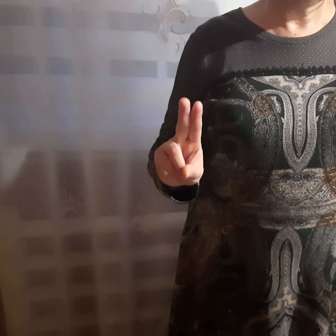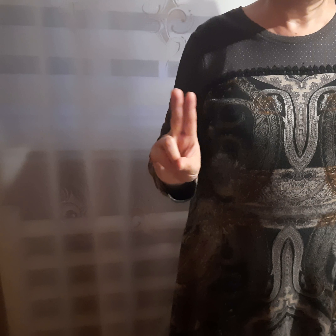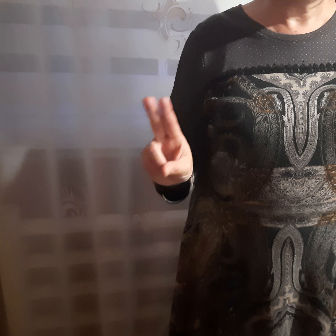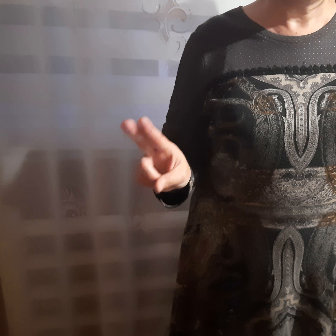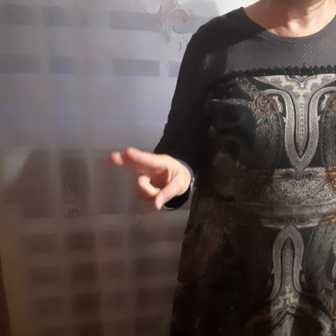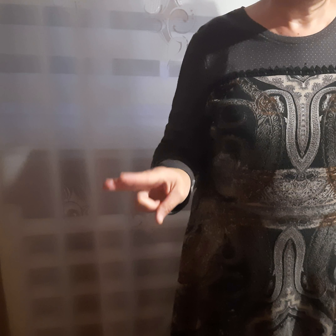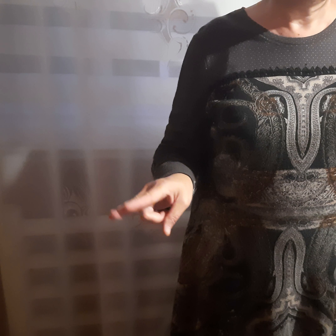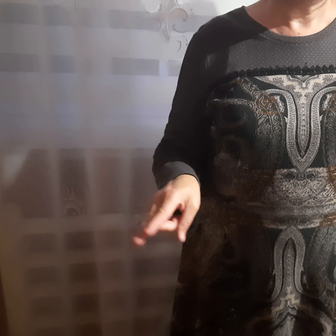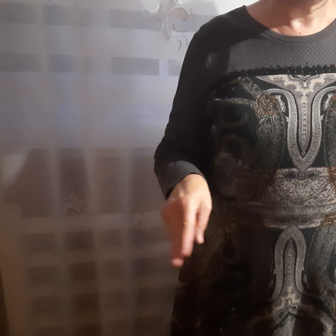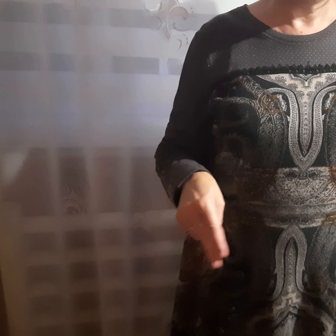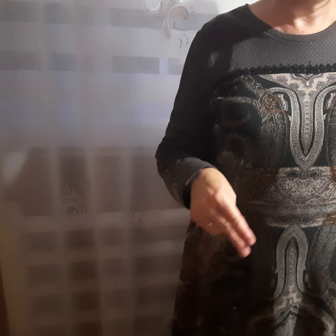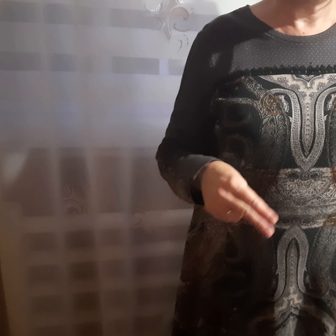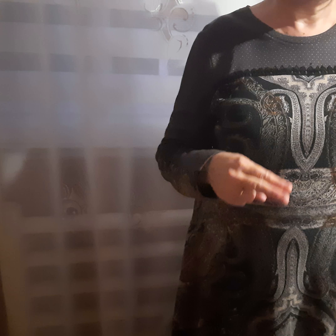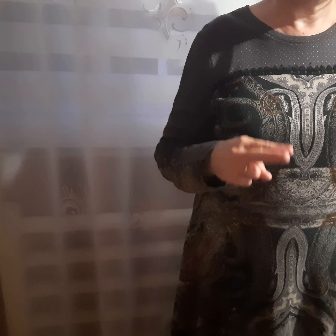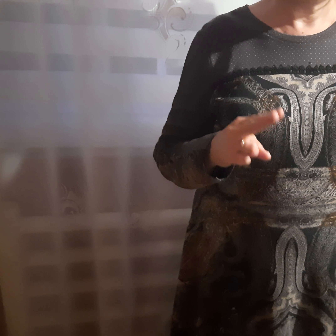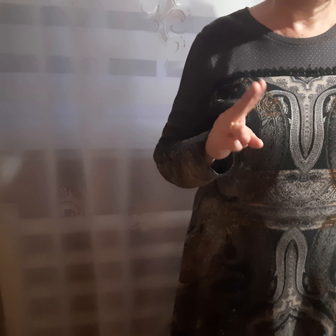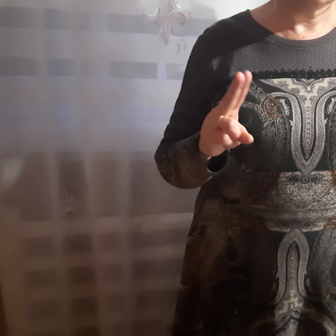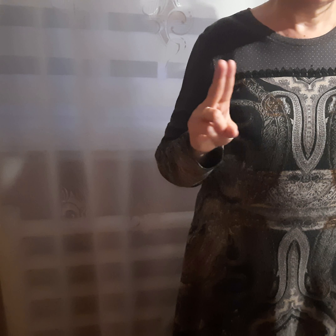Д